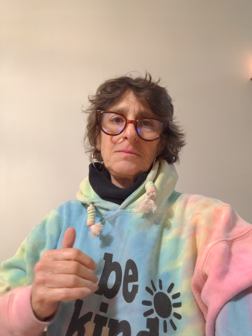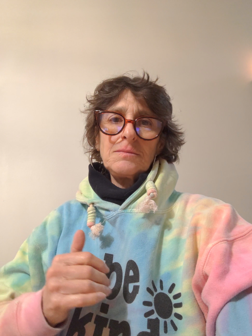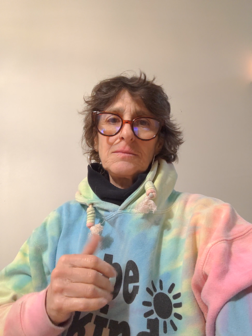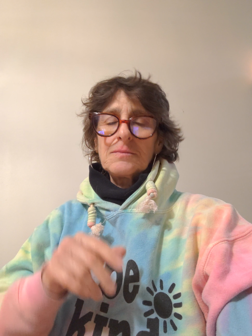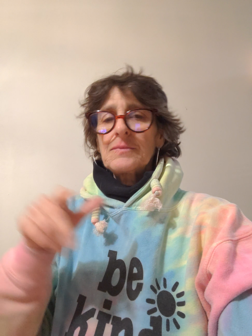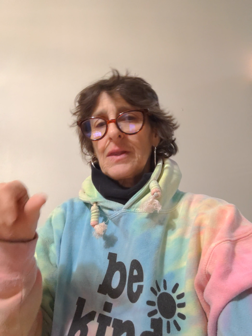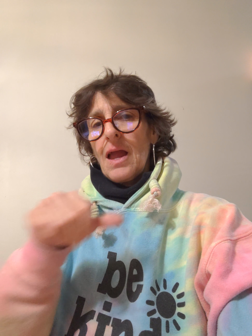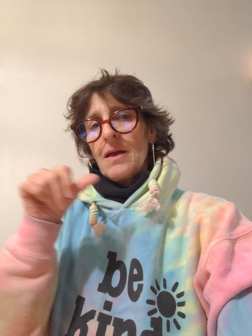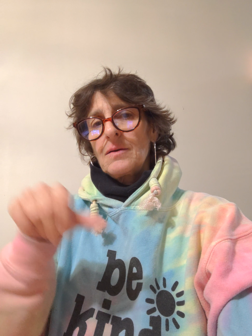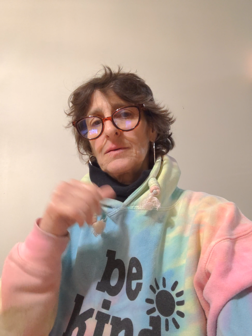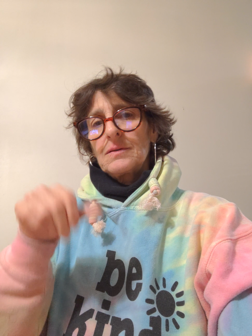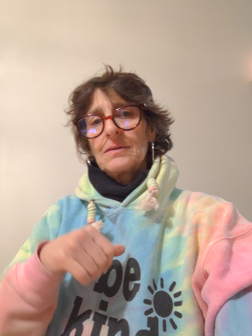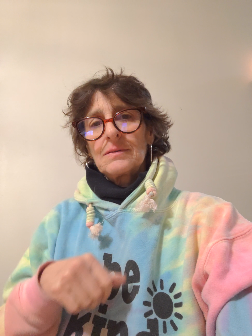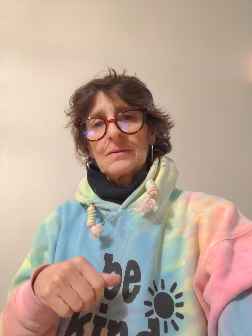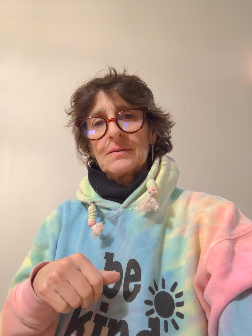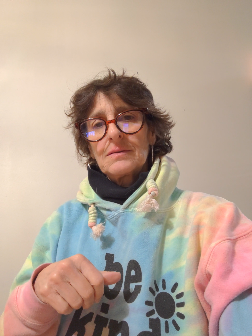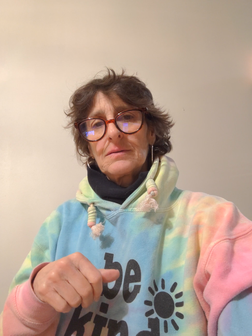carrot